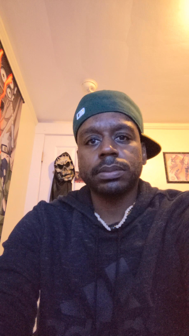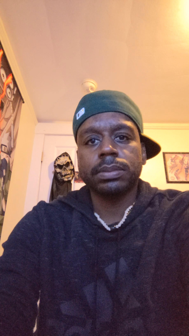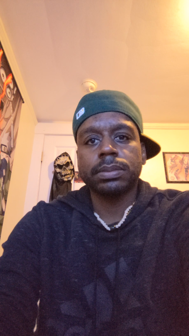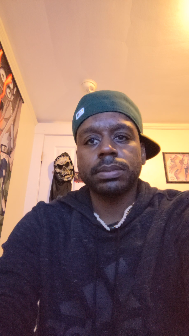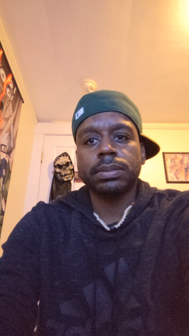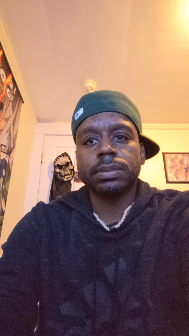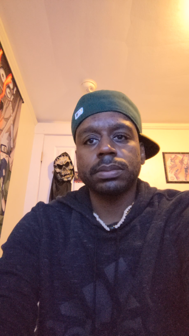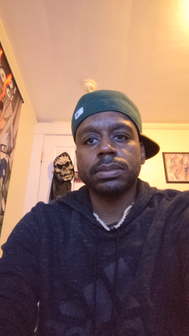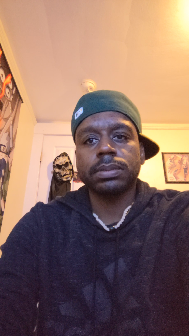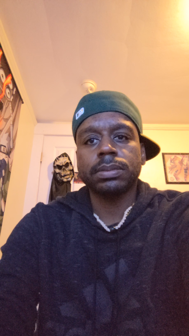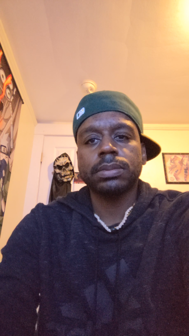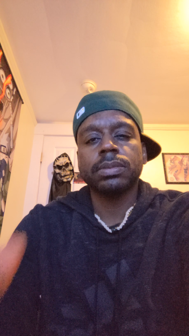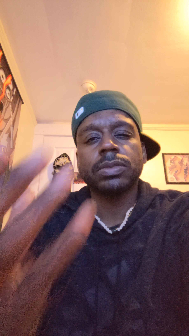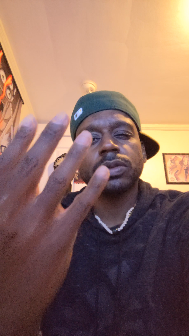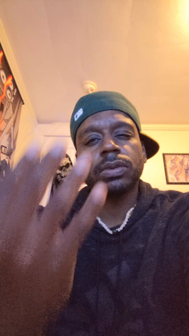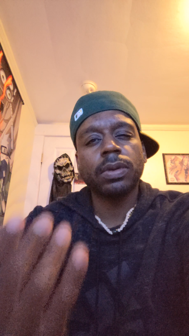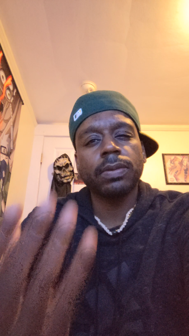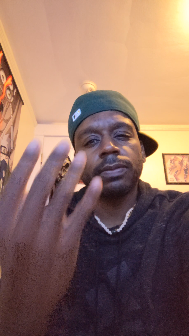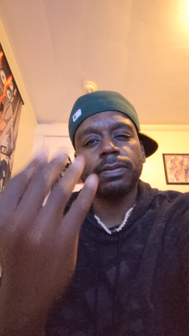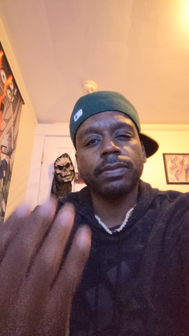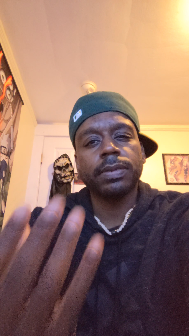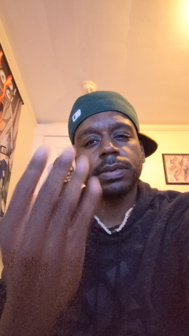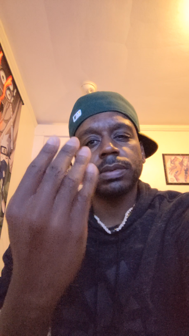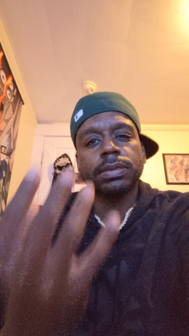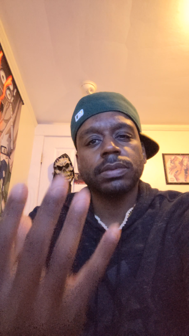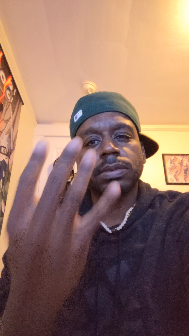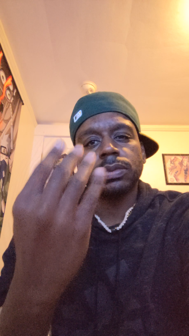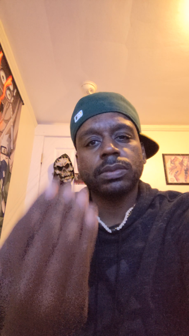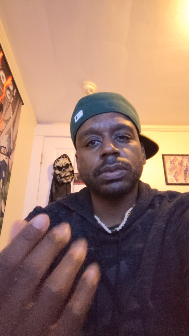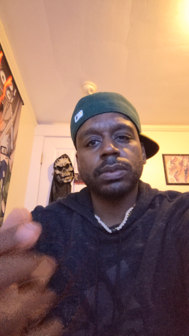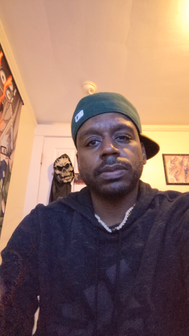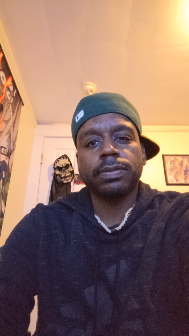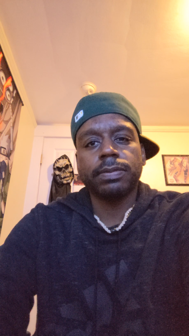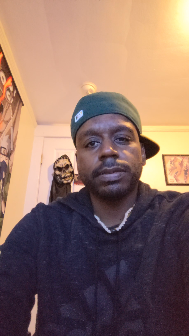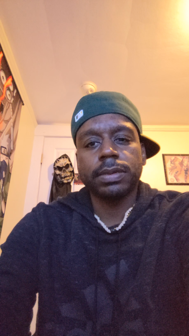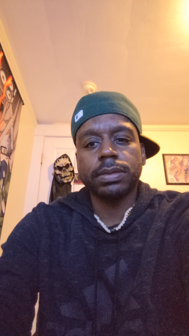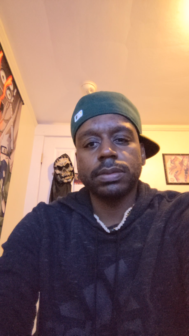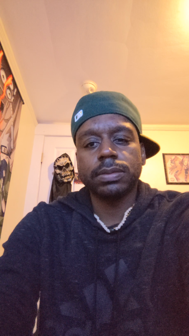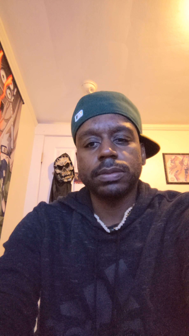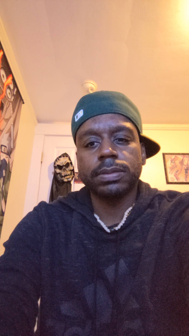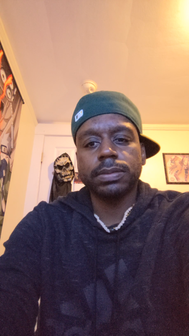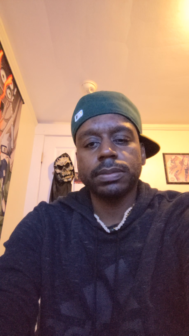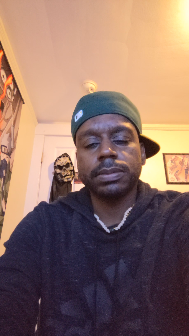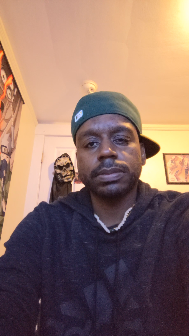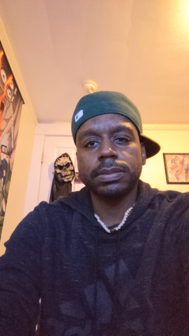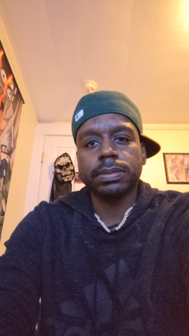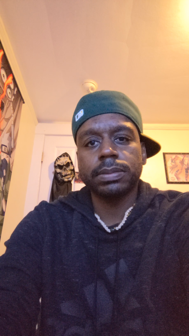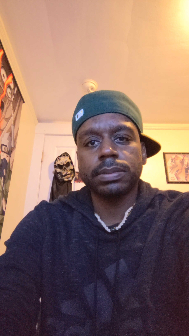gentle